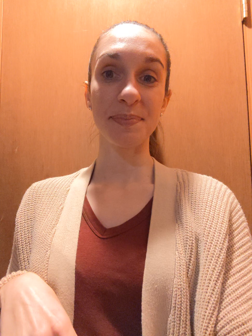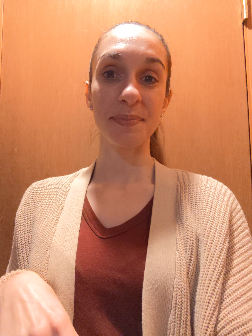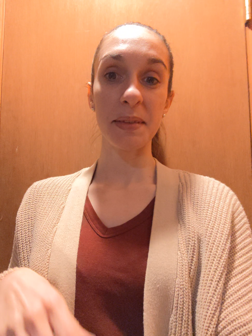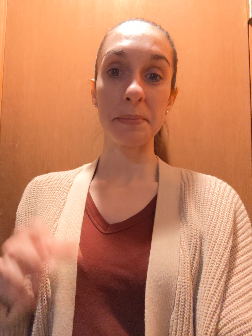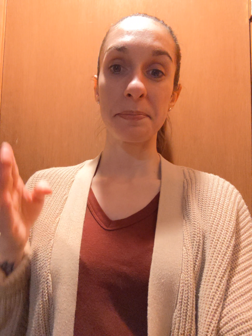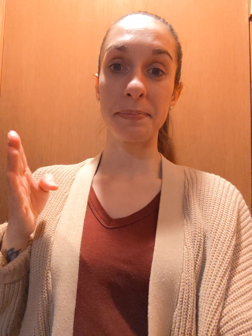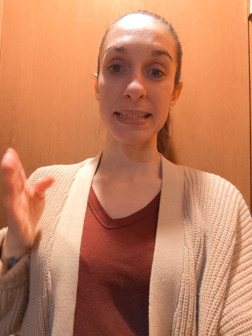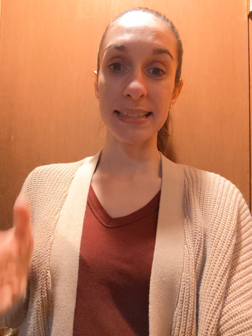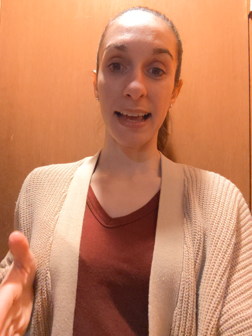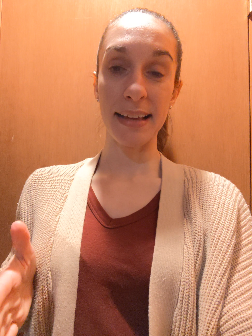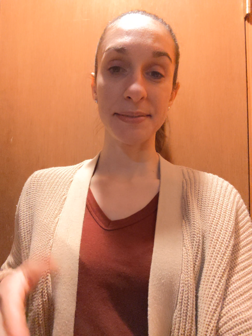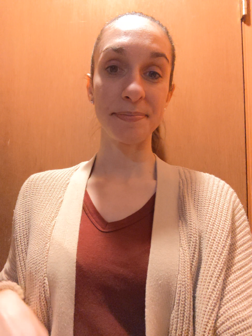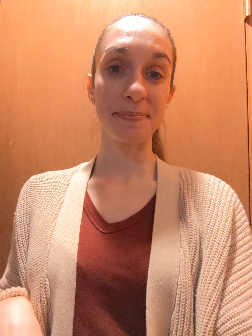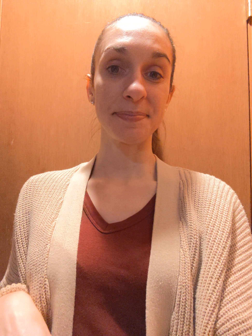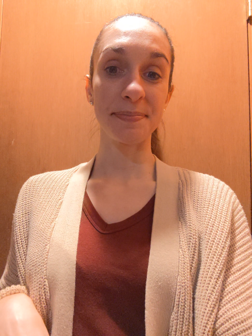beside